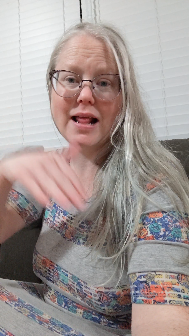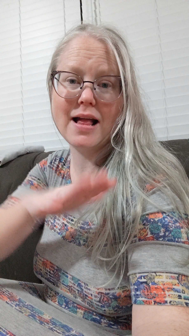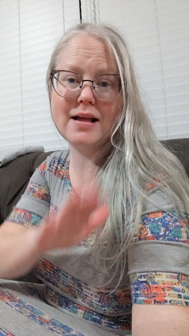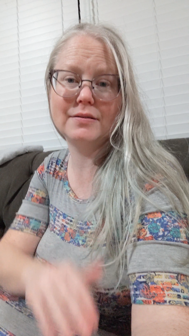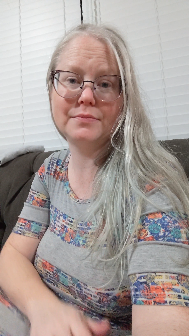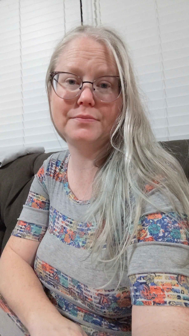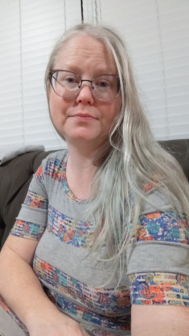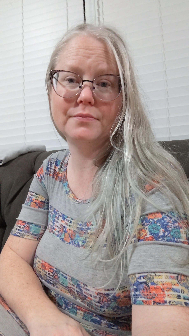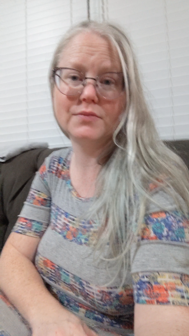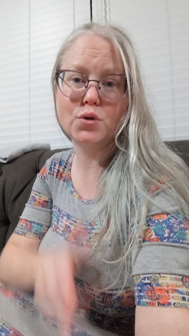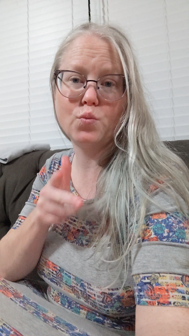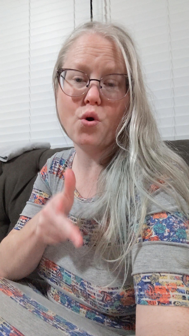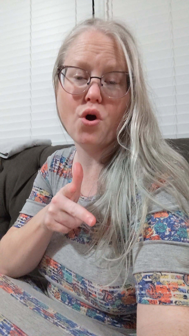garage